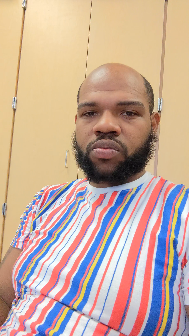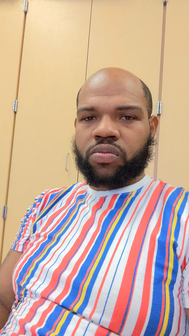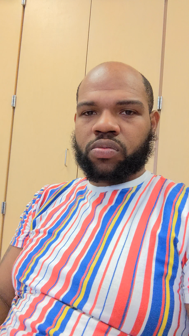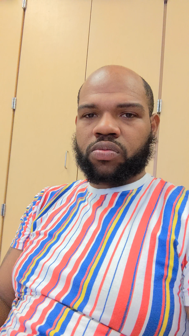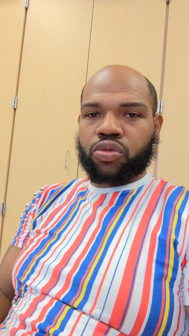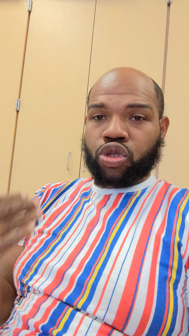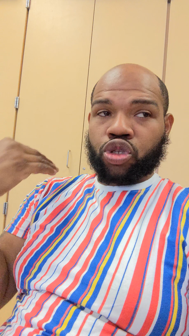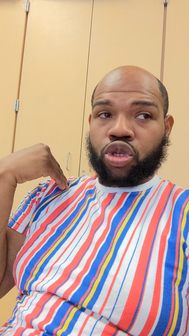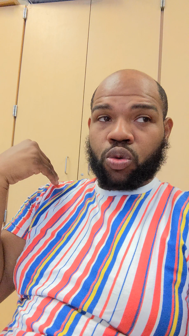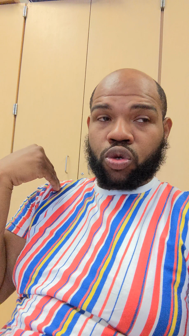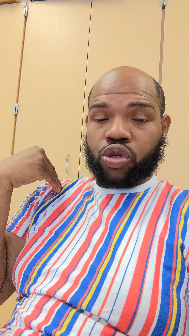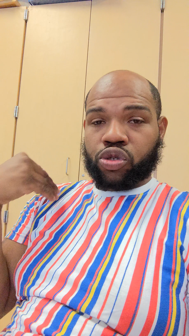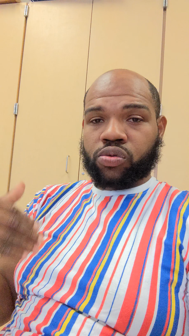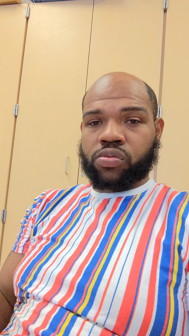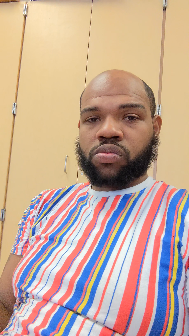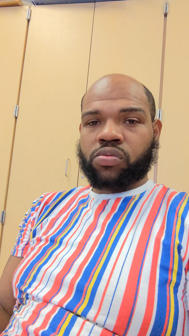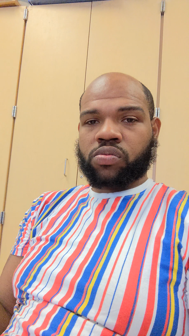shoulder